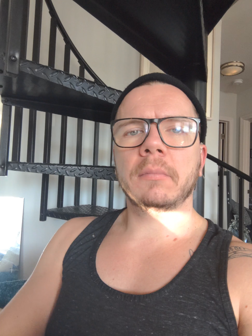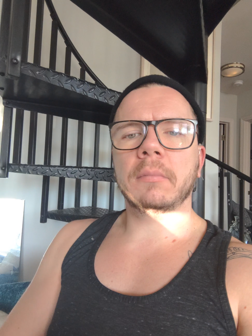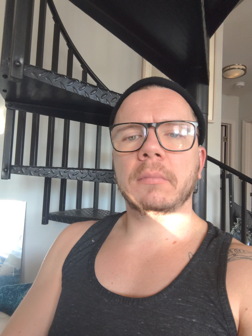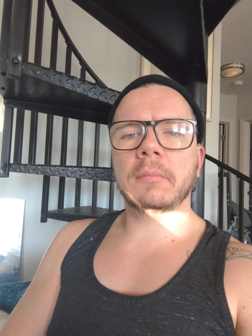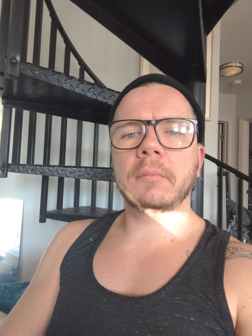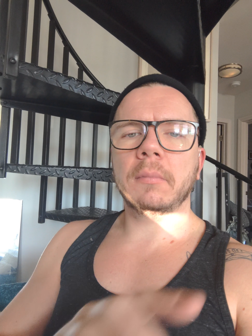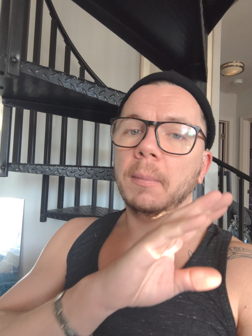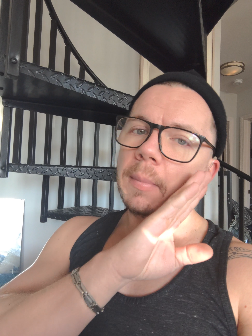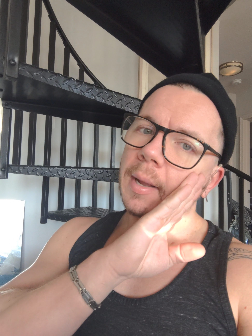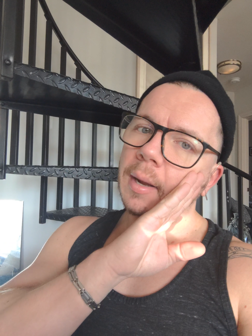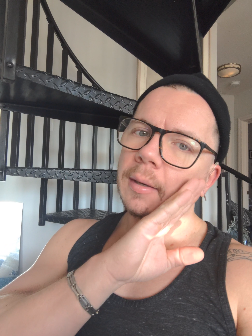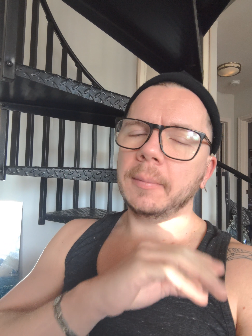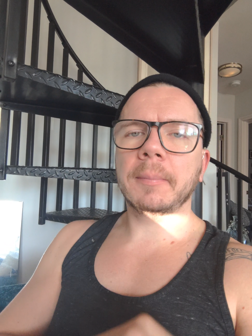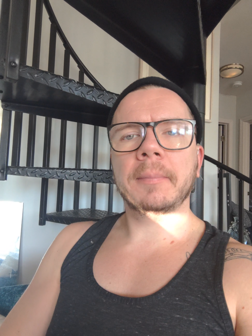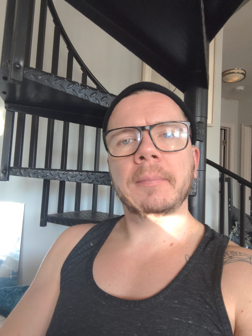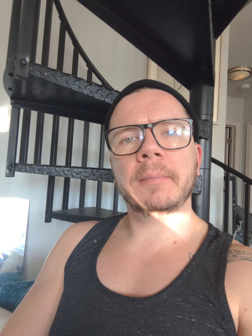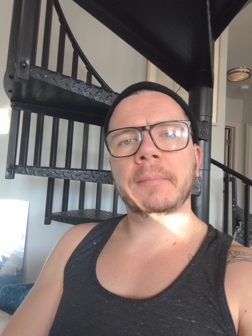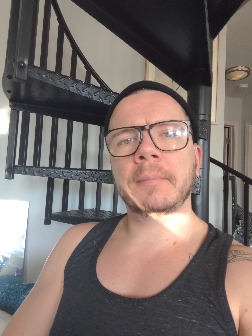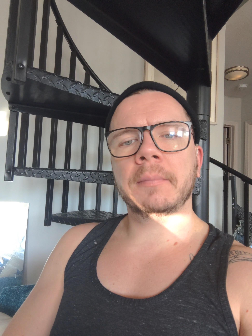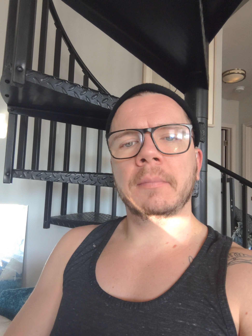bed